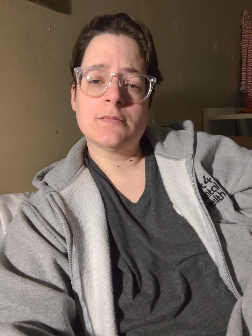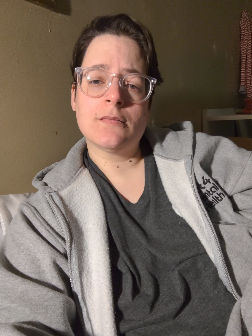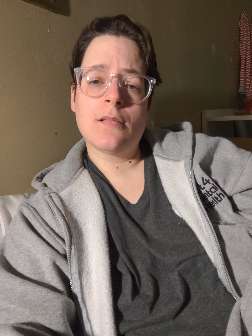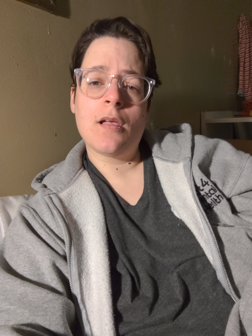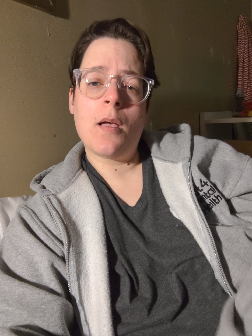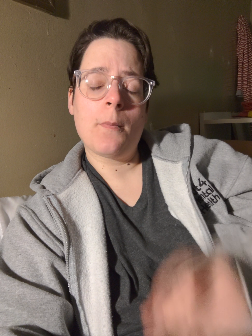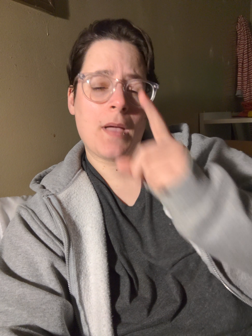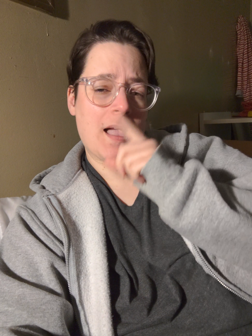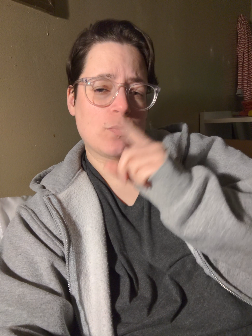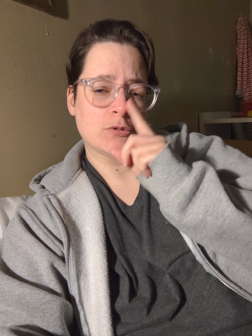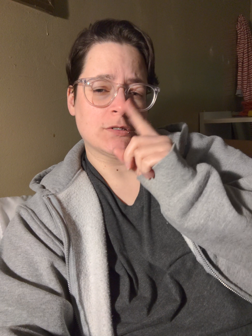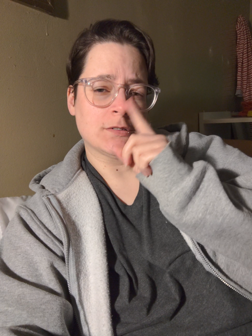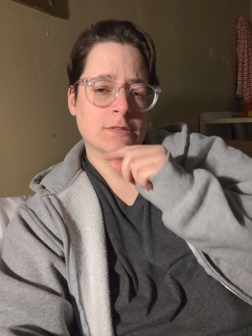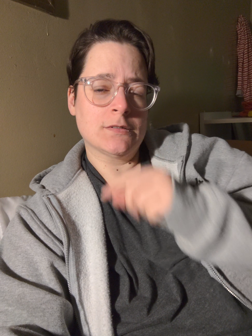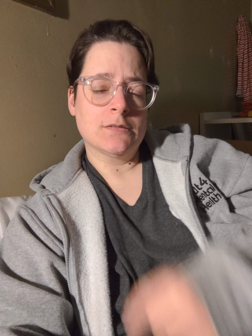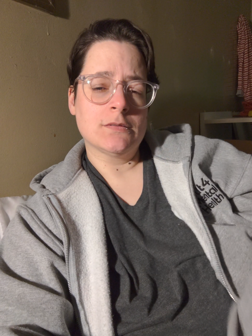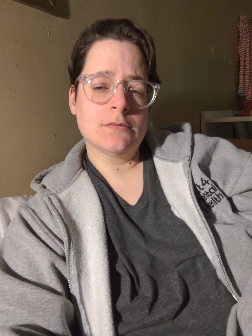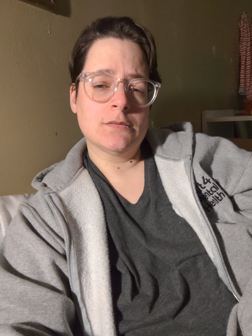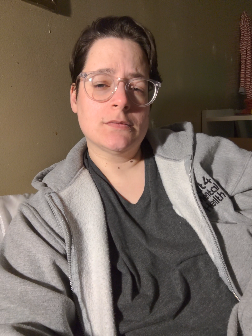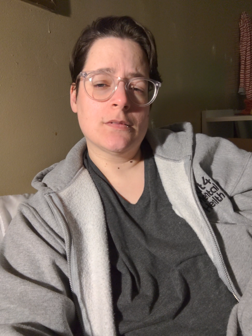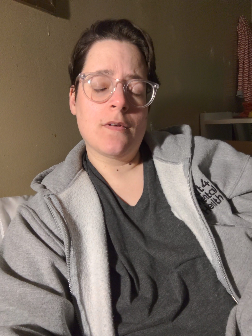mouse